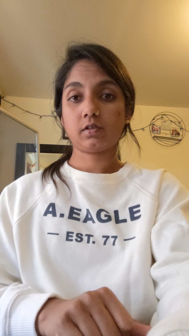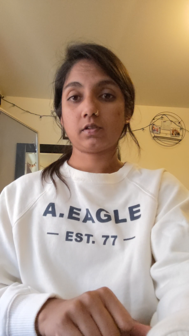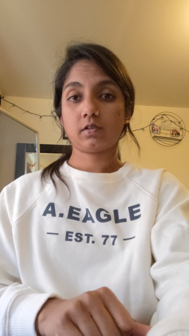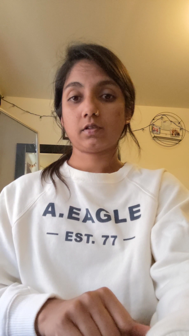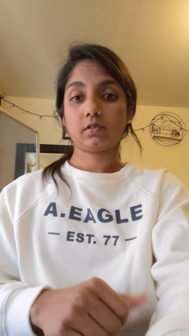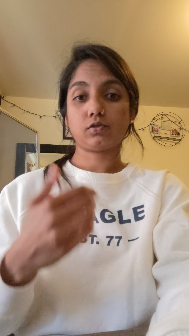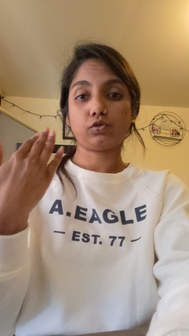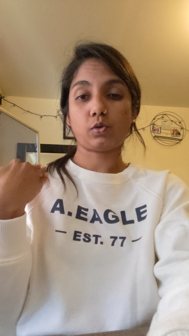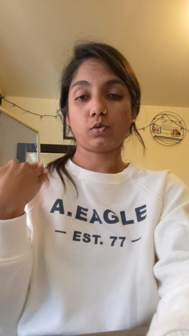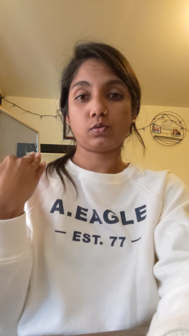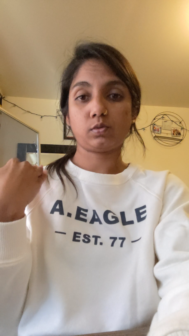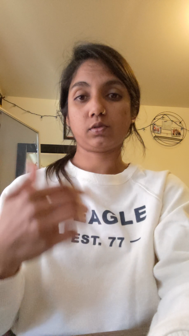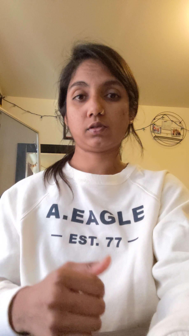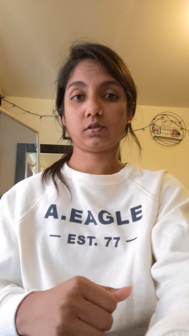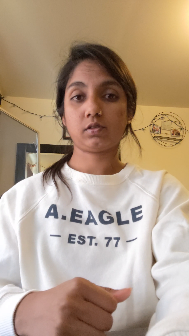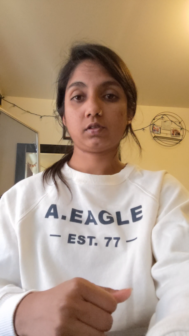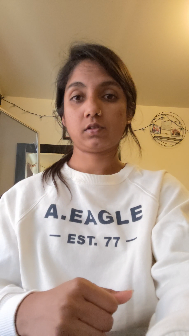shoulder